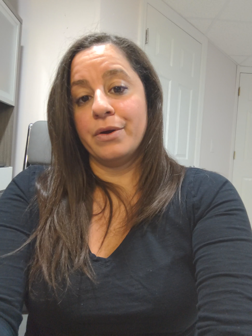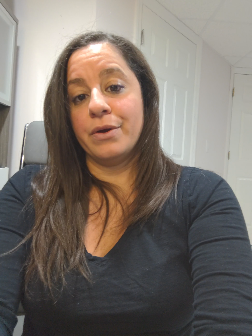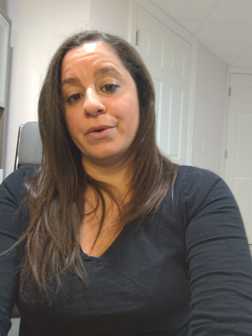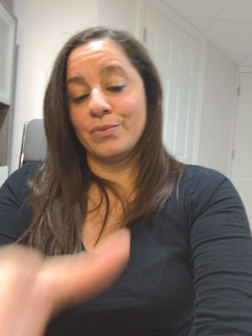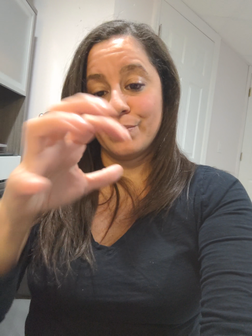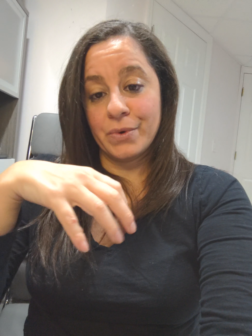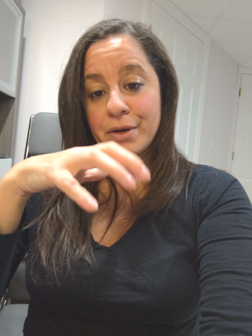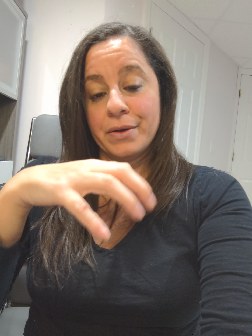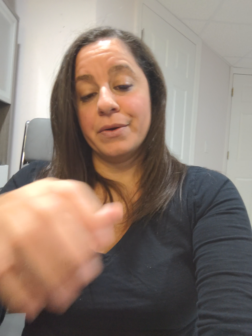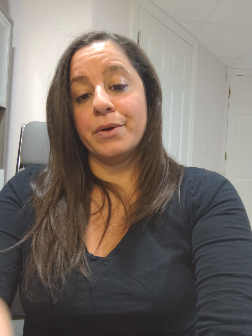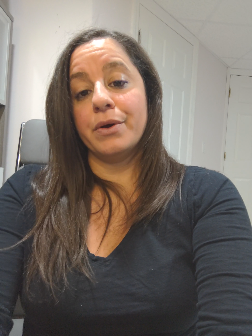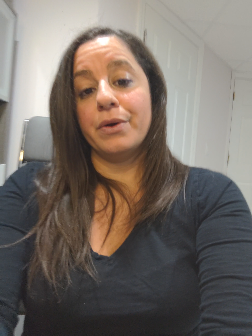rain